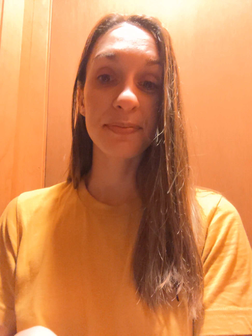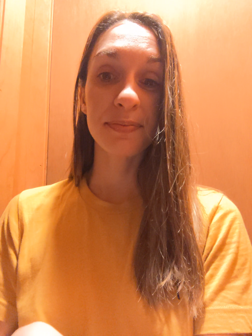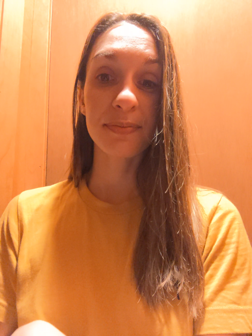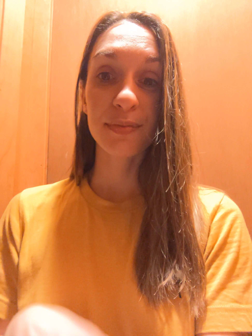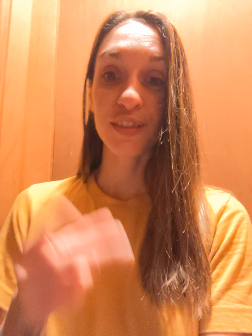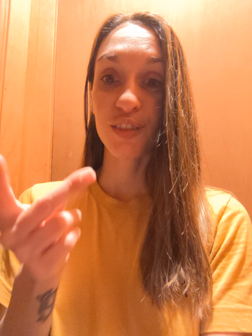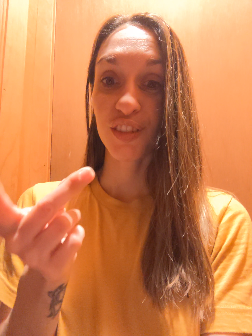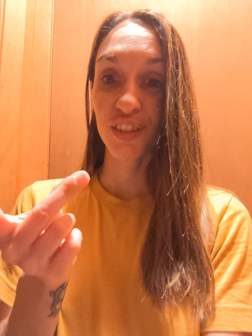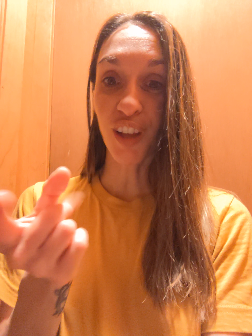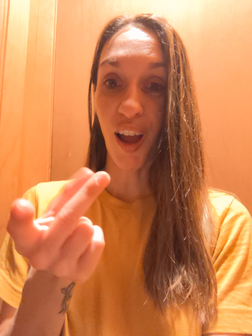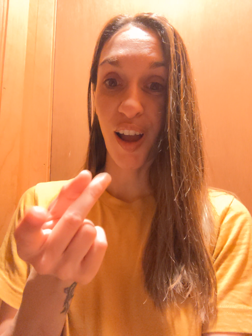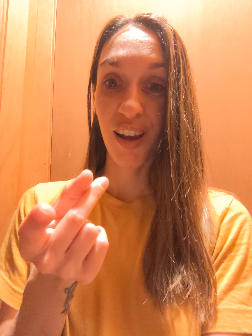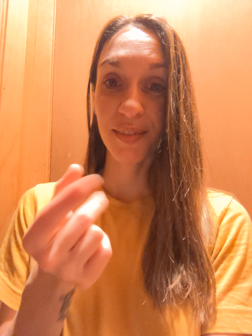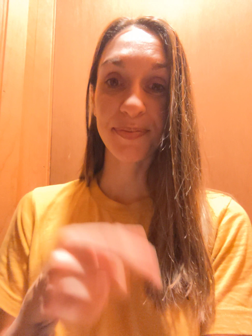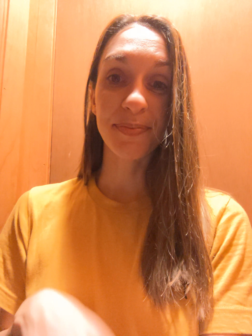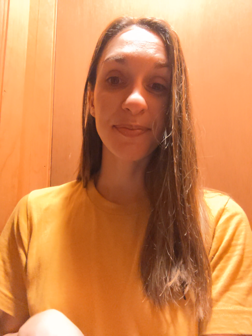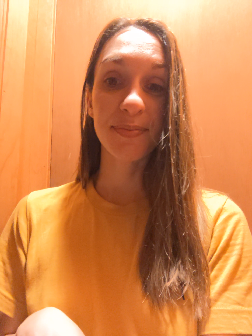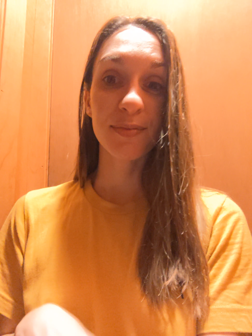dog